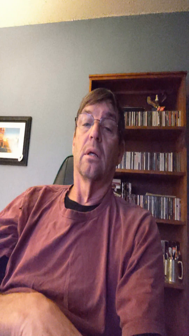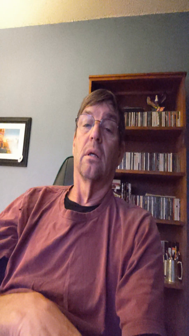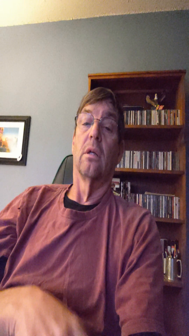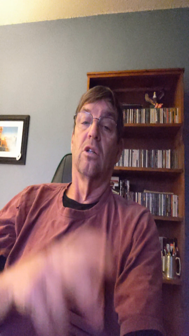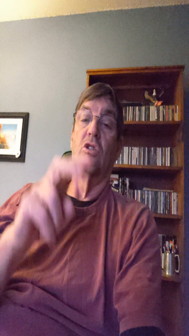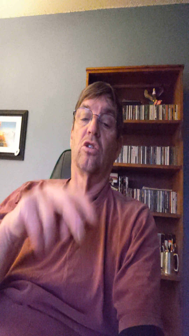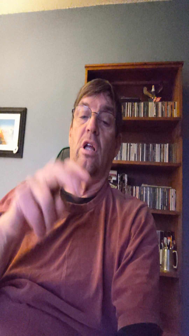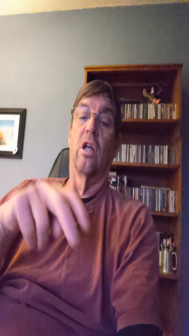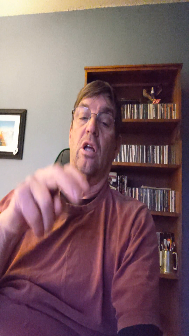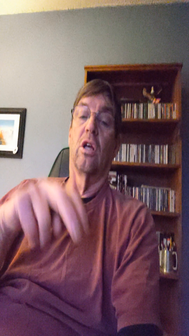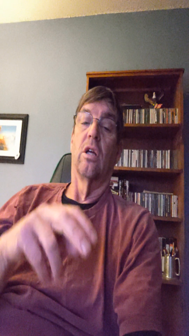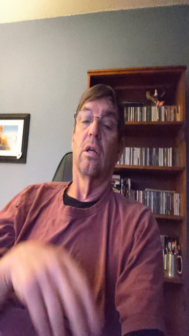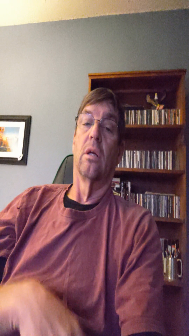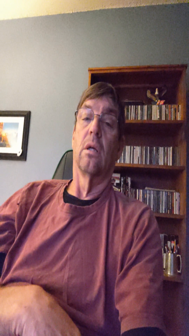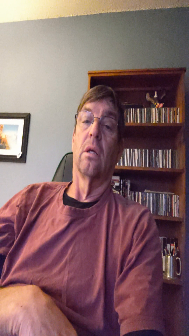chair